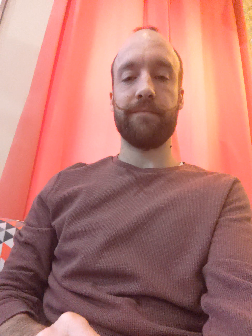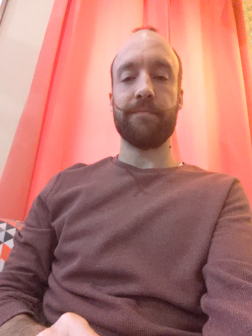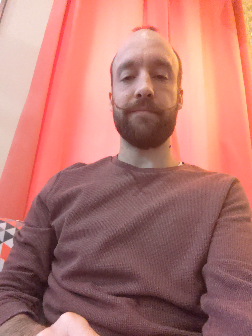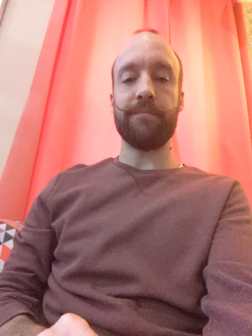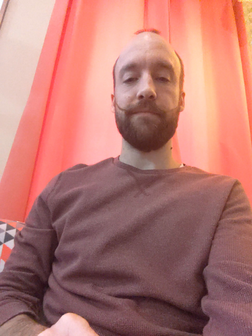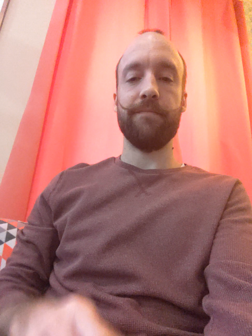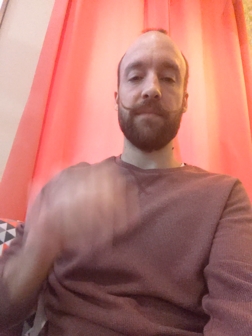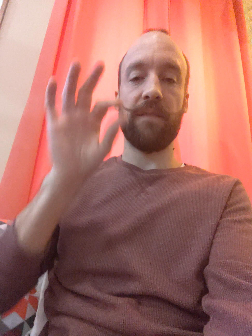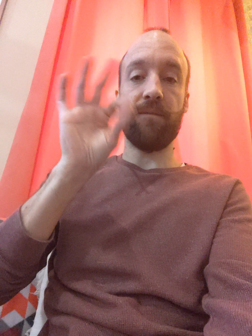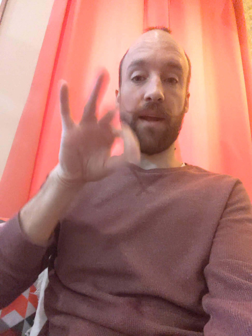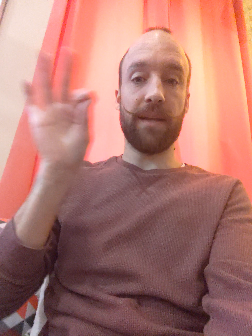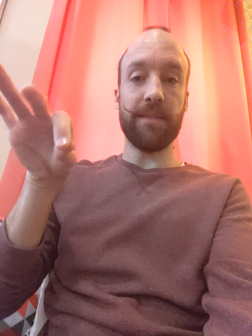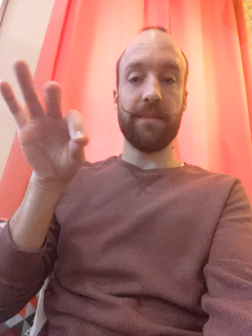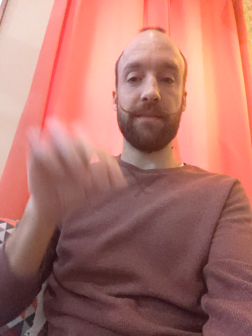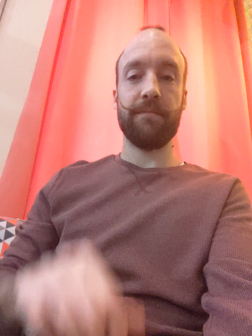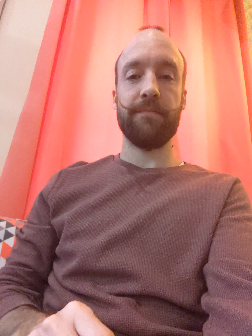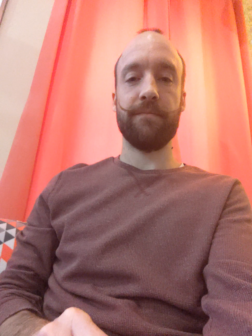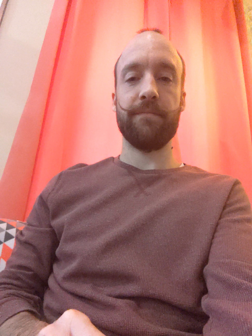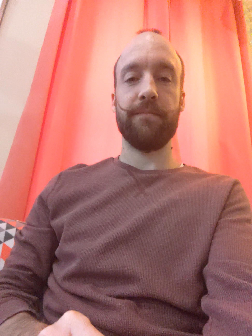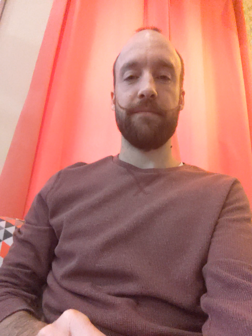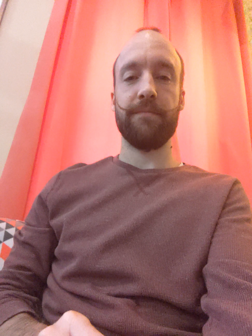french fries